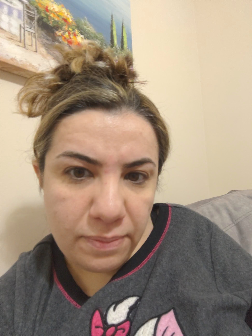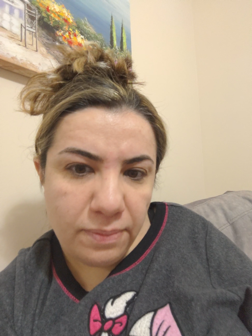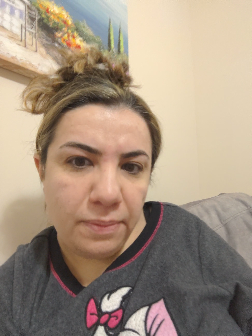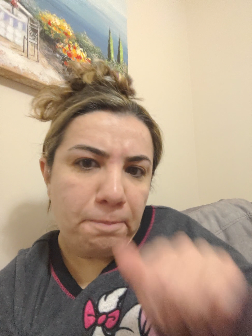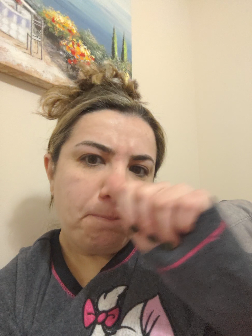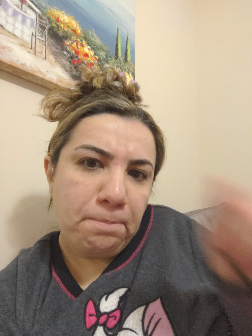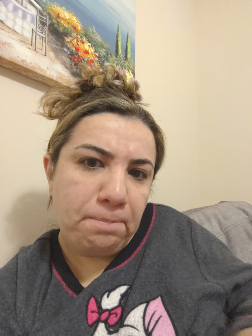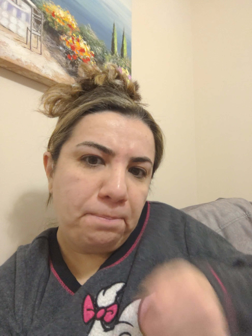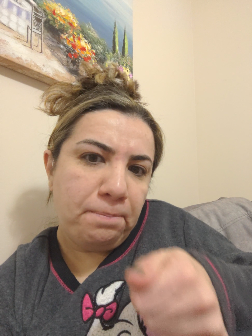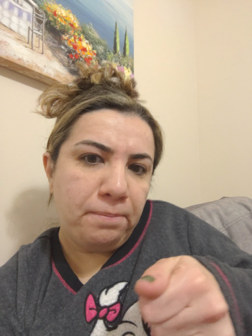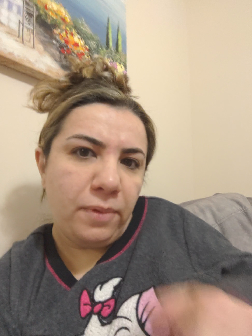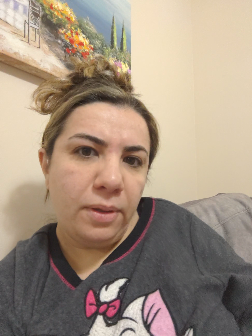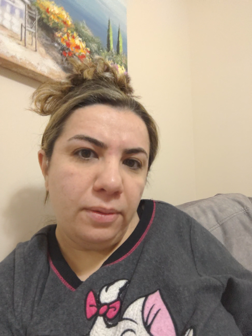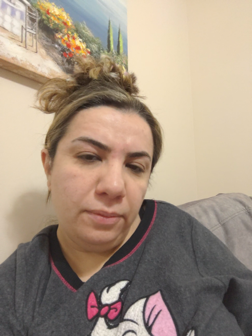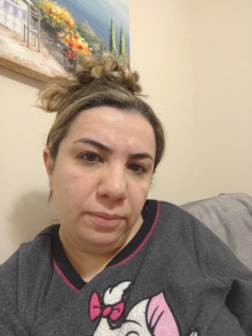hide